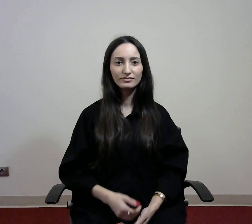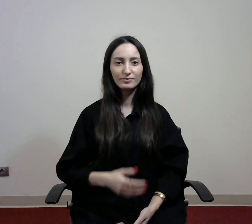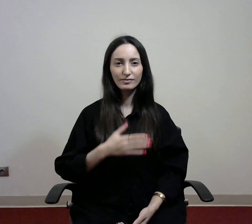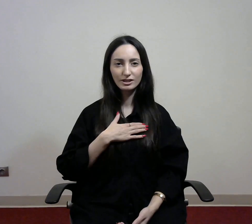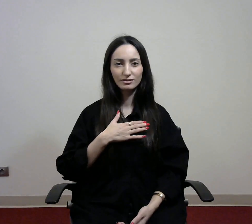mən